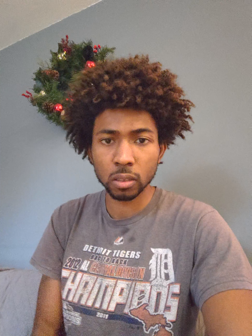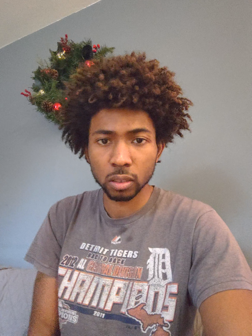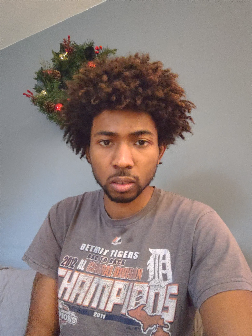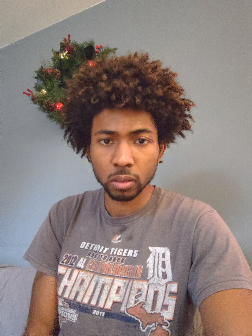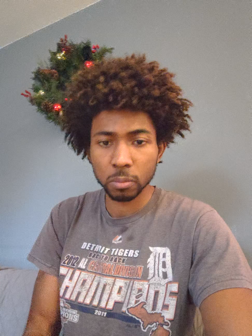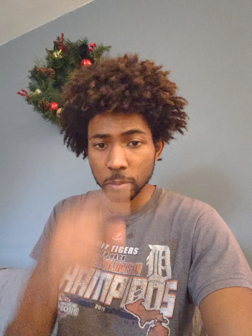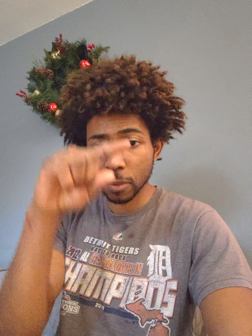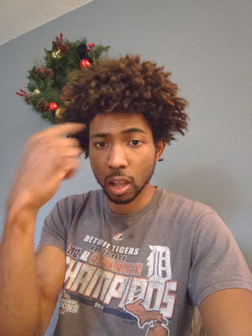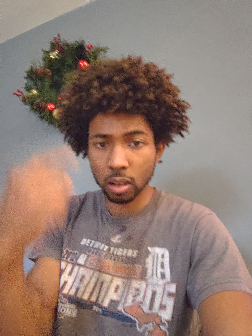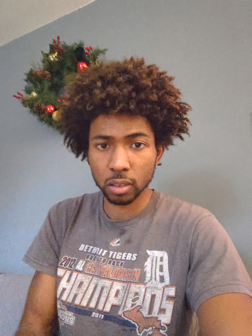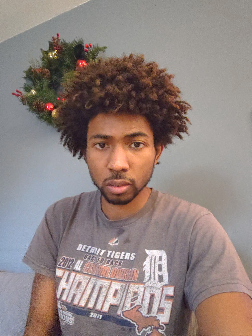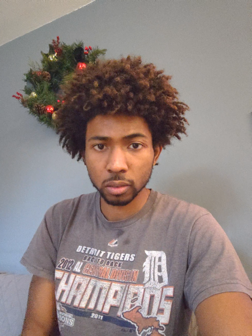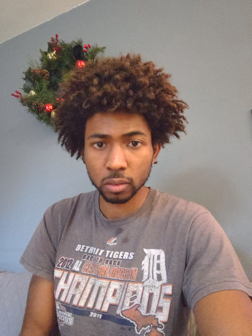black